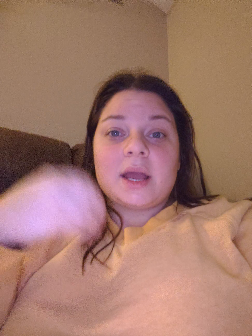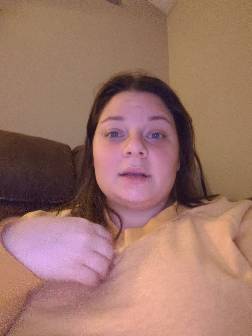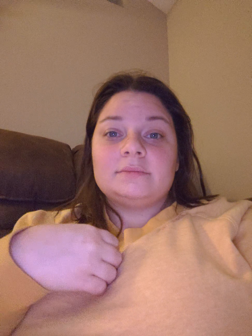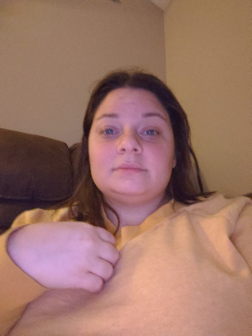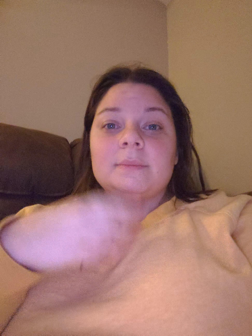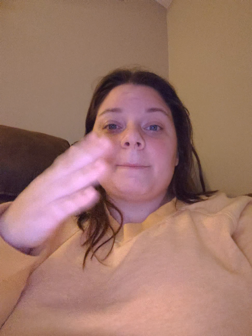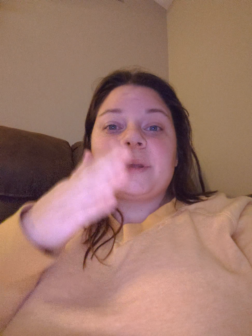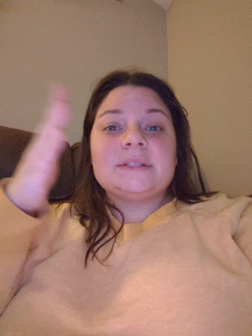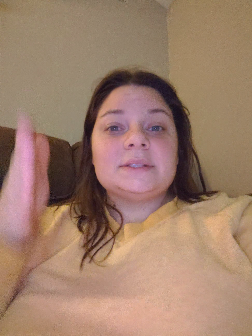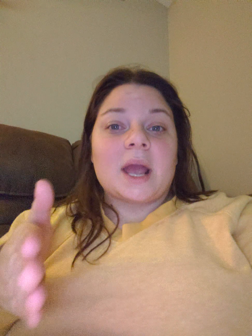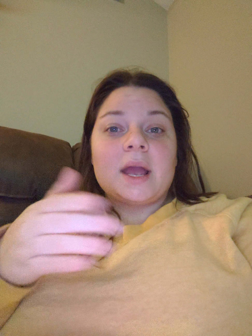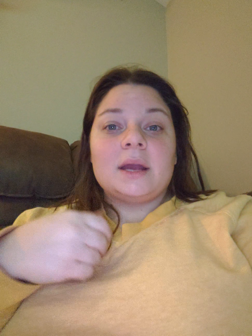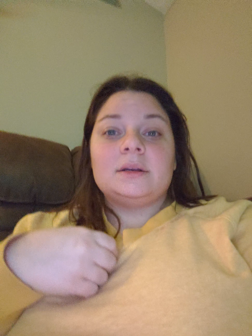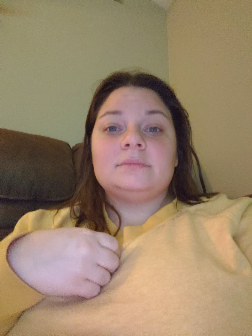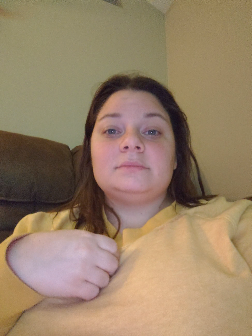beside